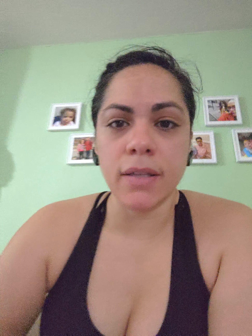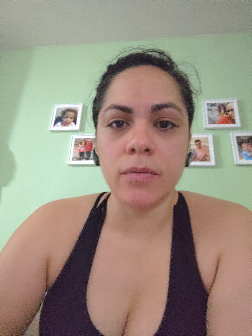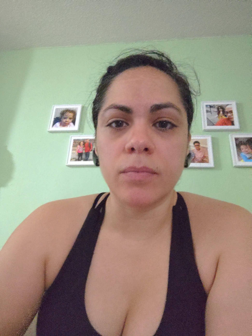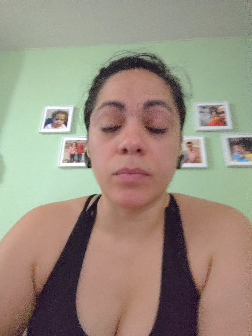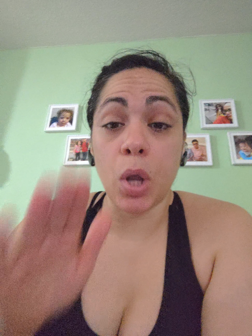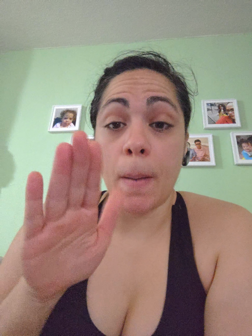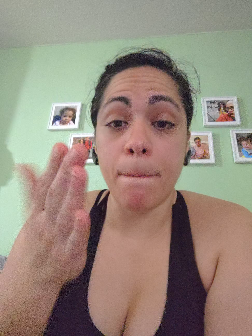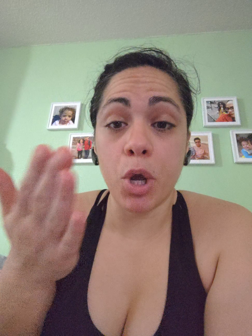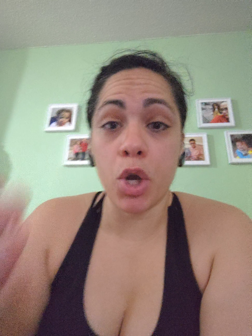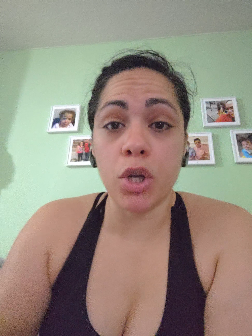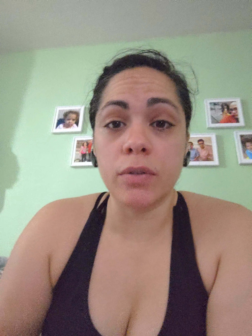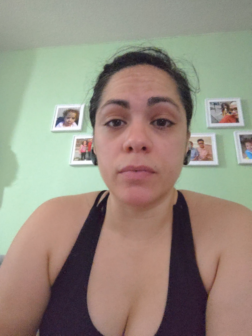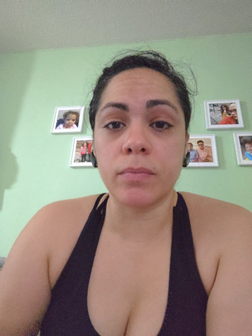book